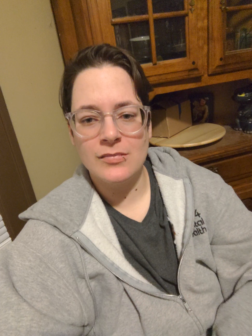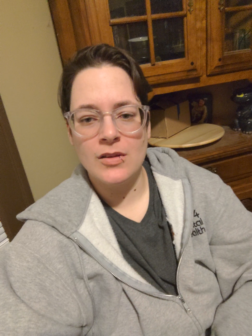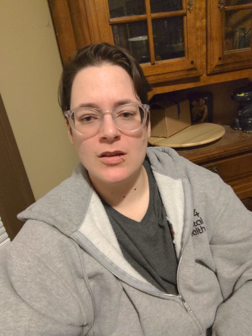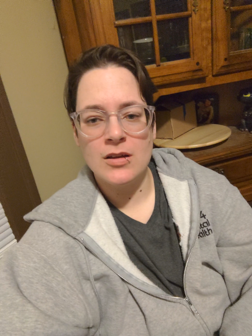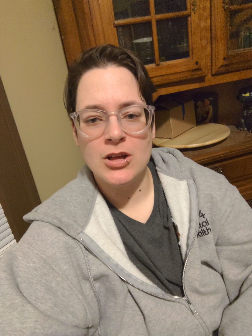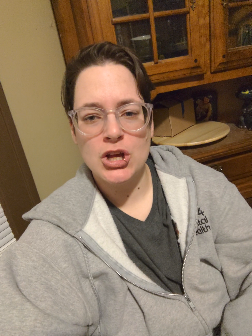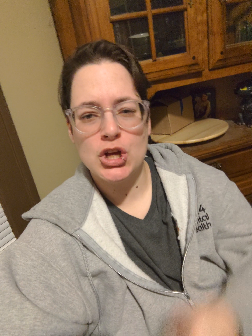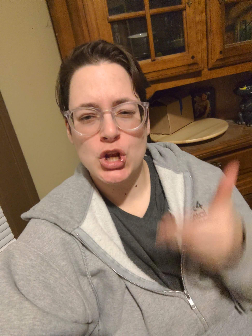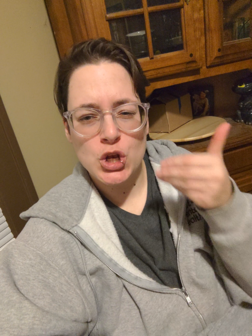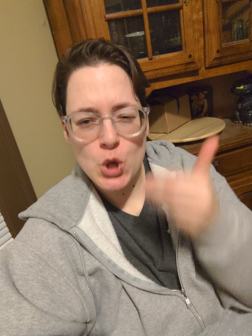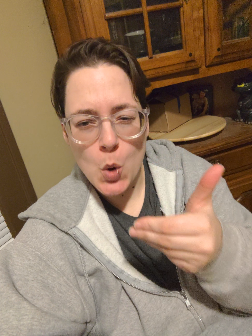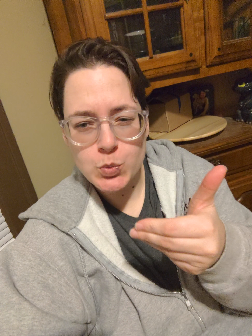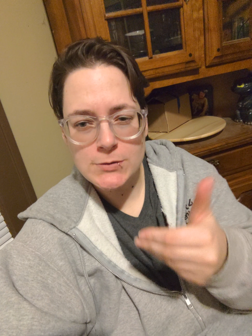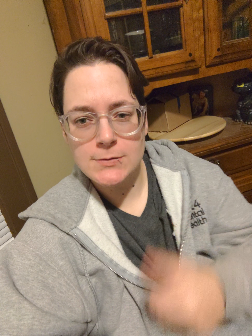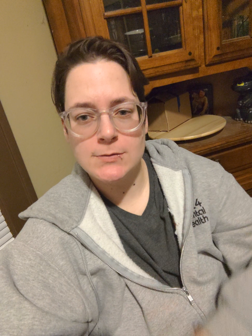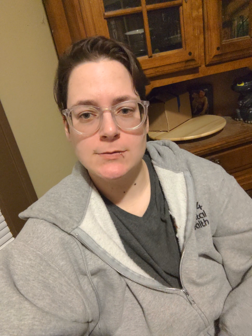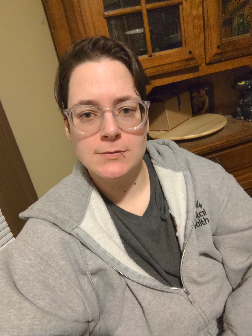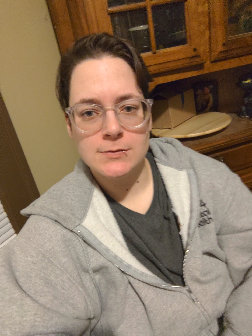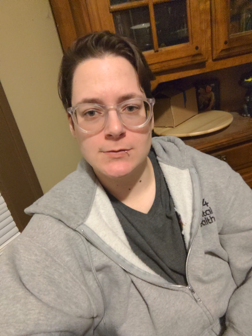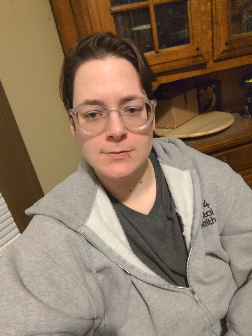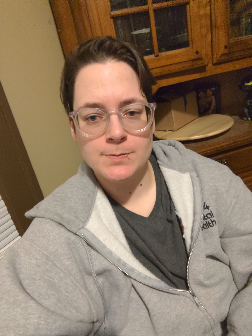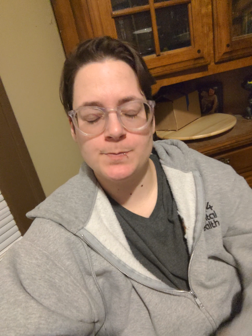close